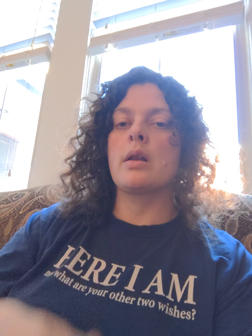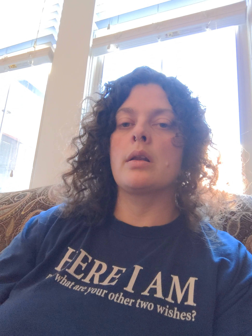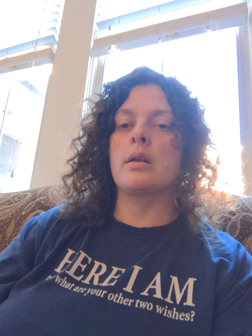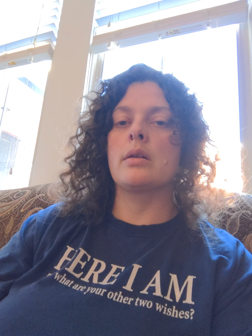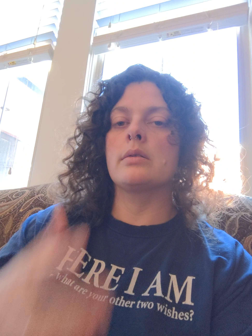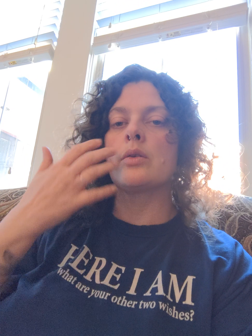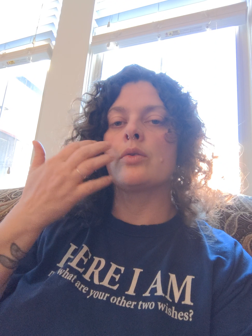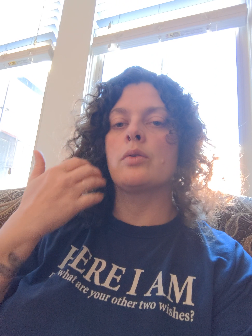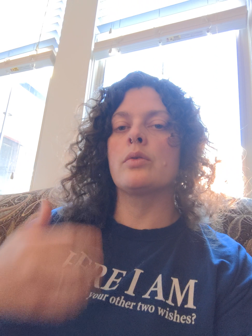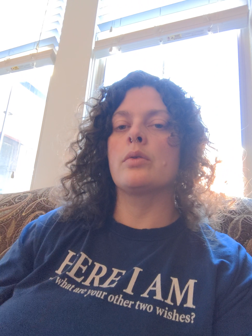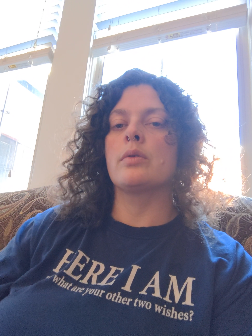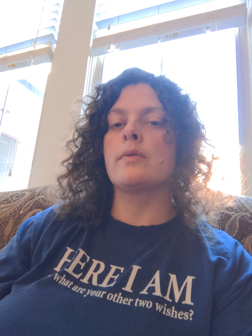tiger